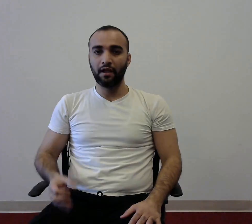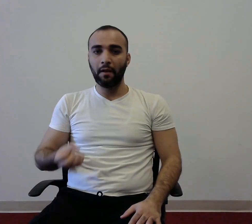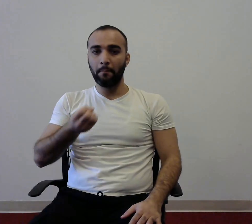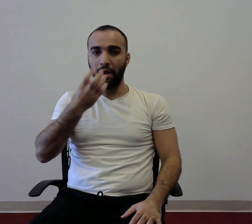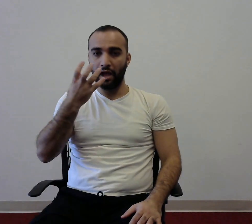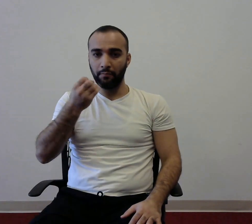bakı